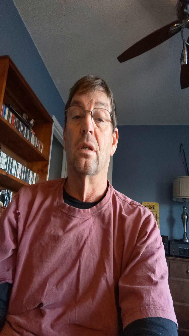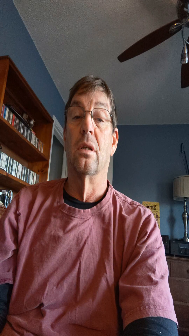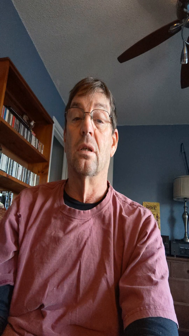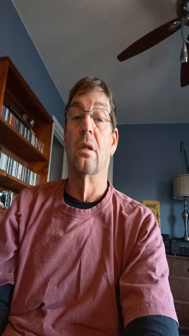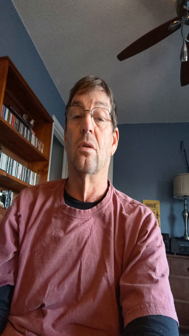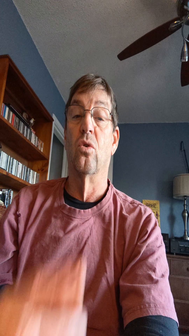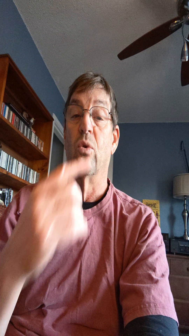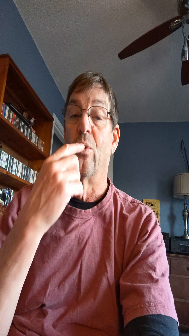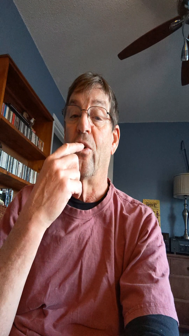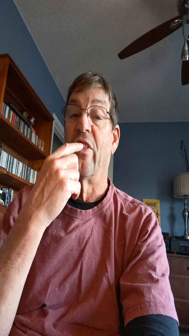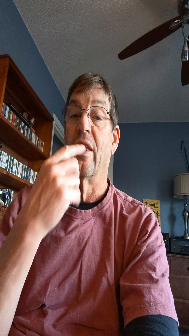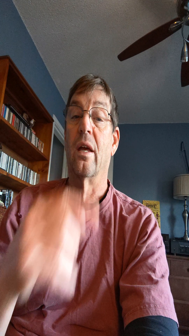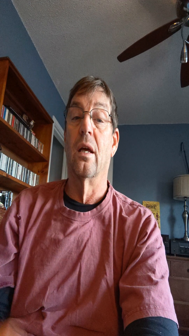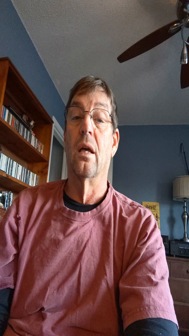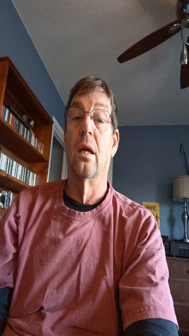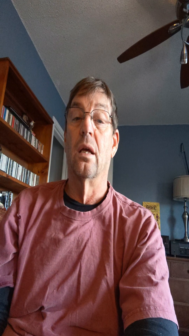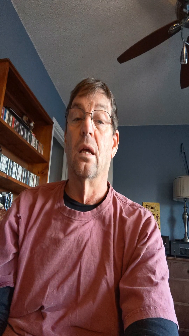tooth